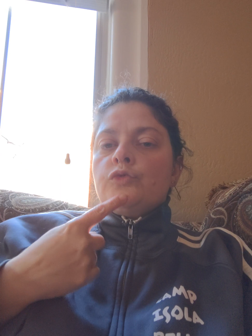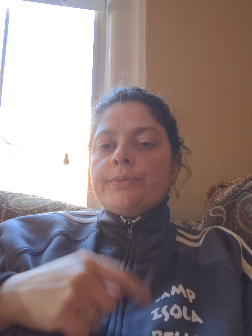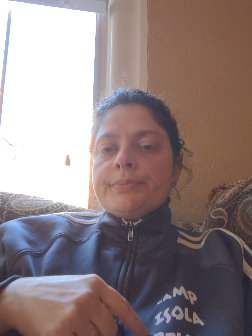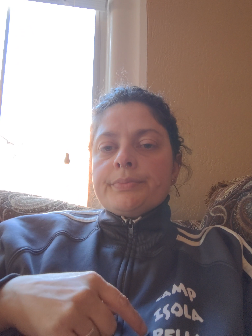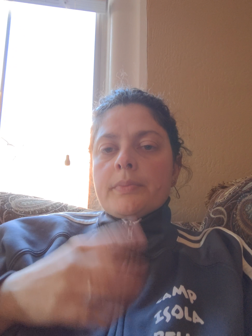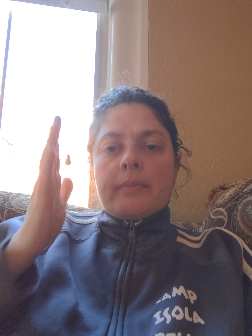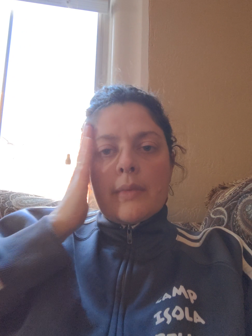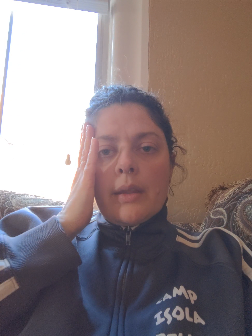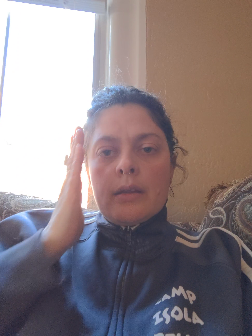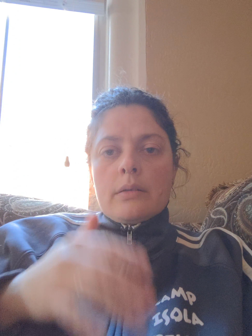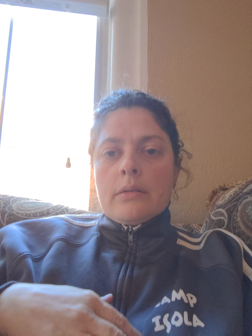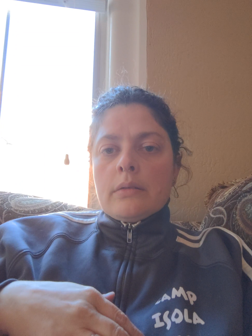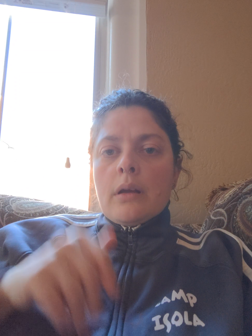bed